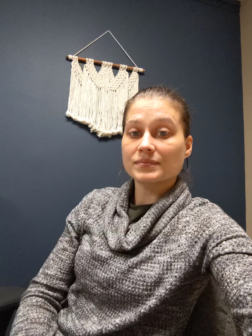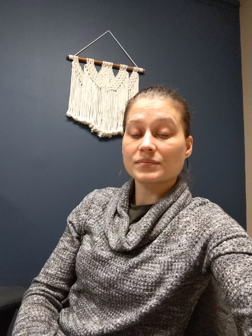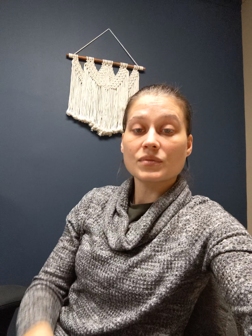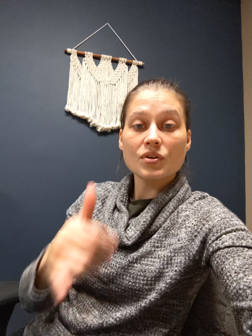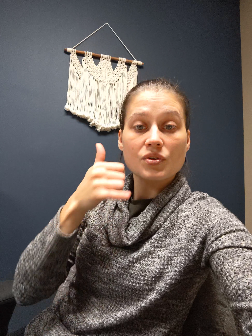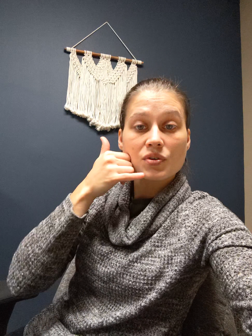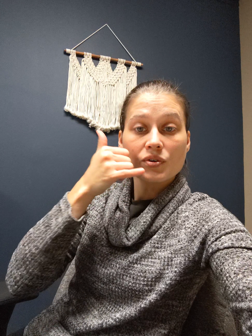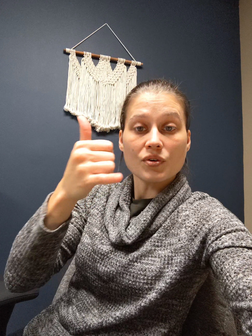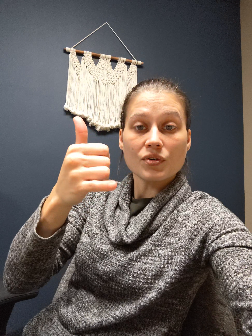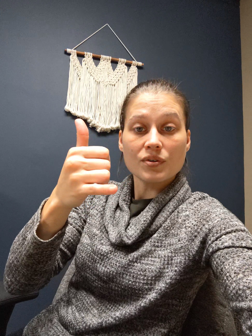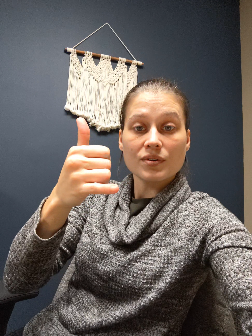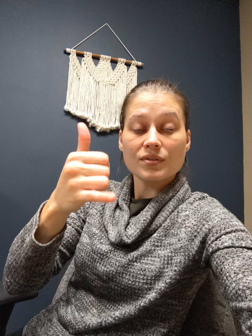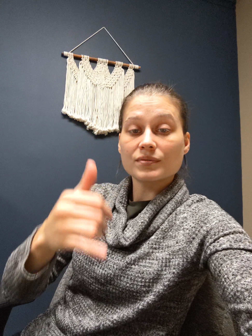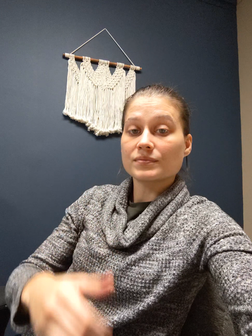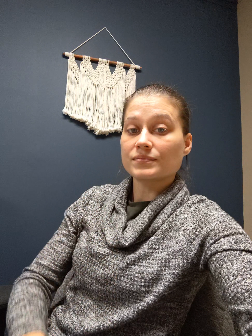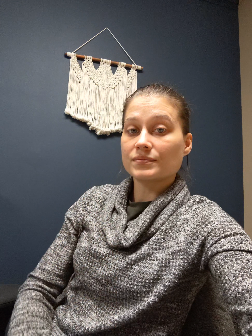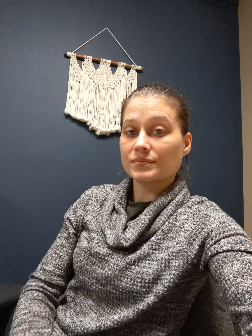call on the phone